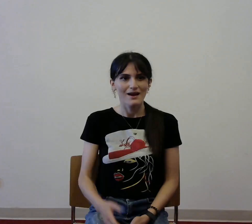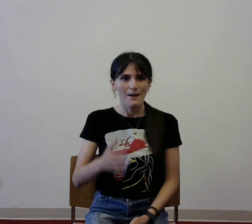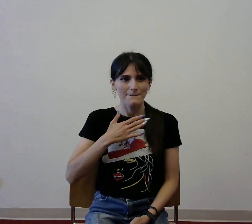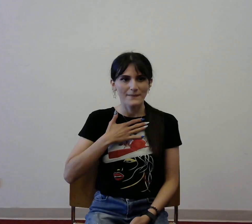mən